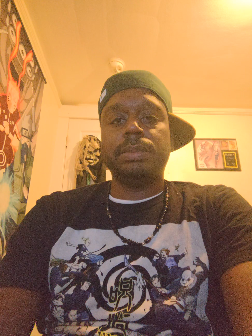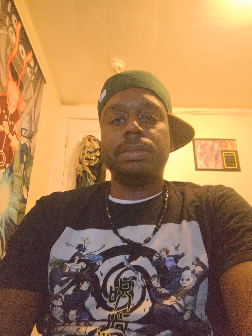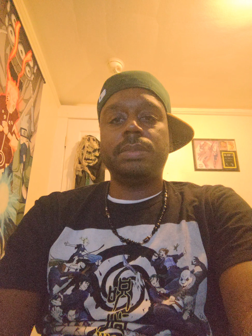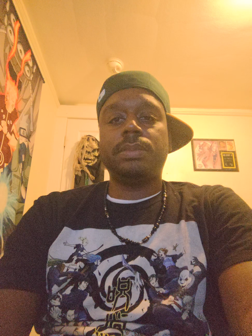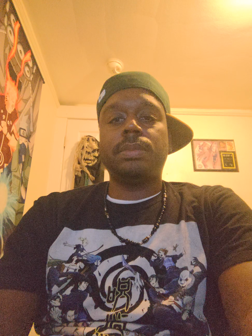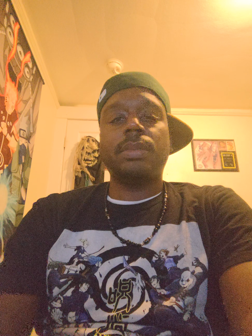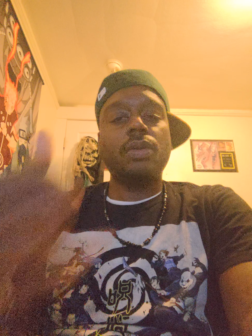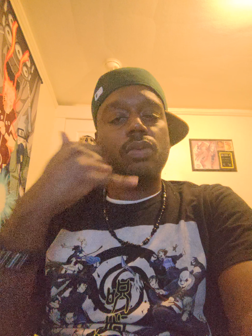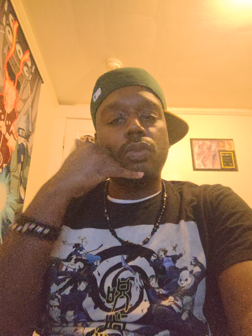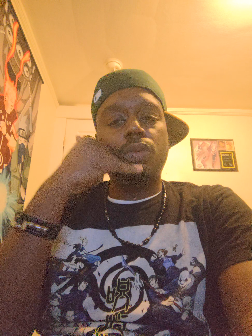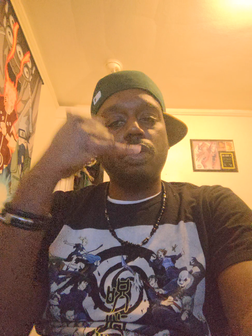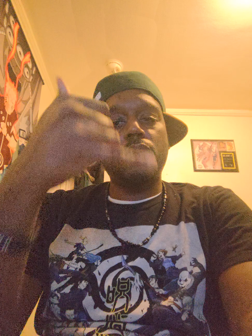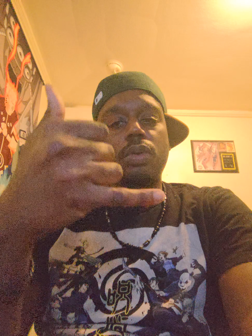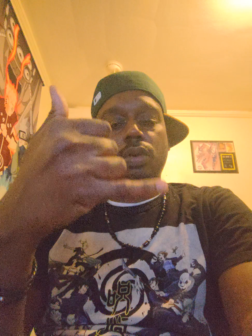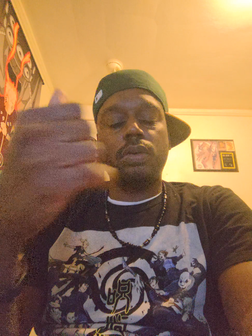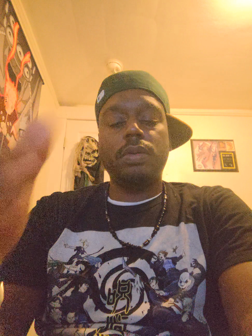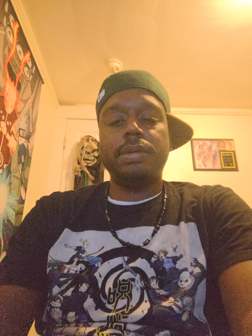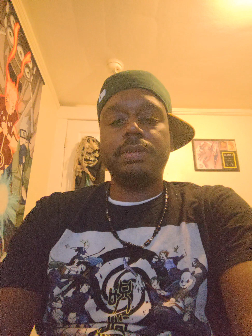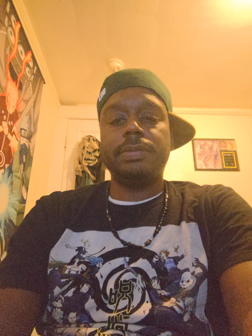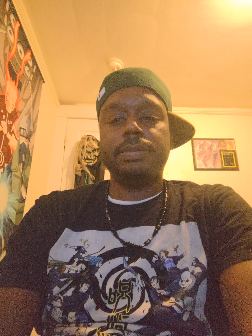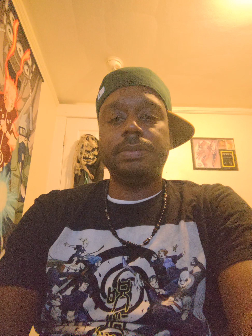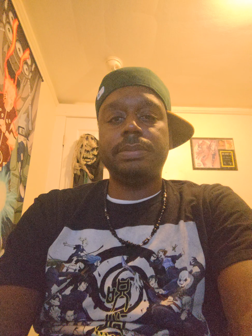call on the phone